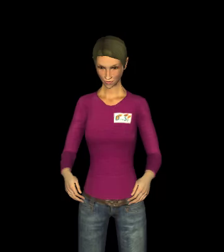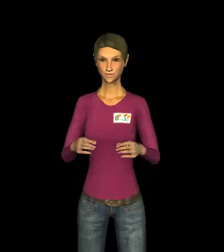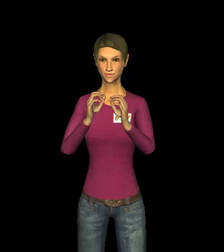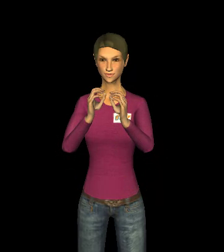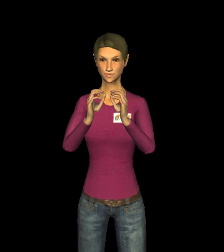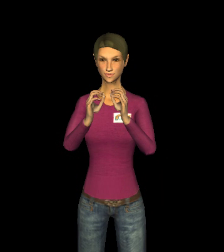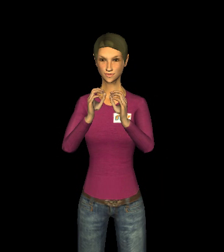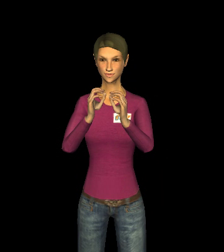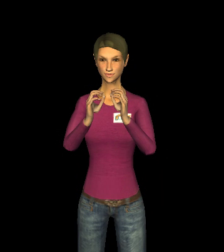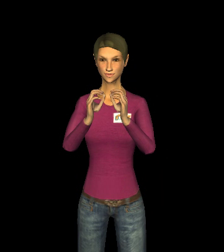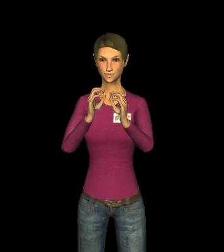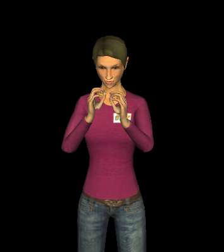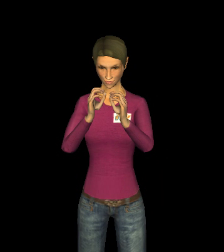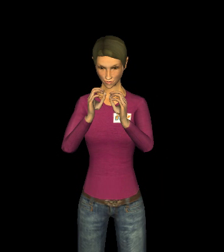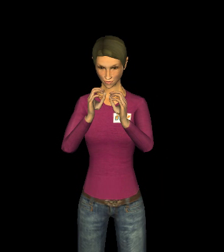تواصل